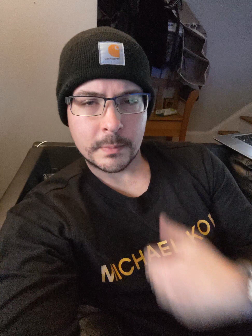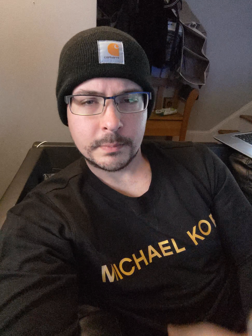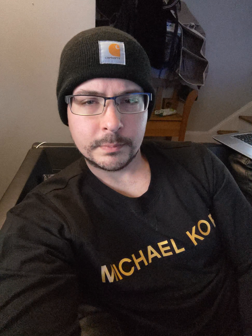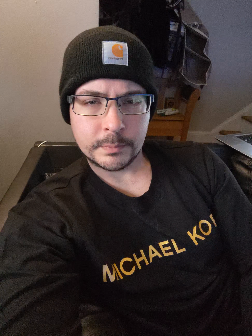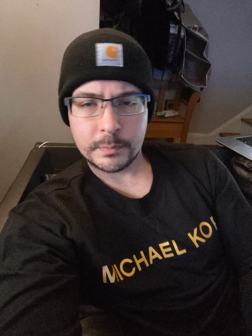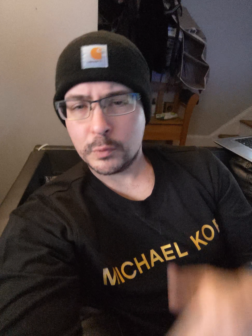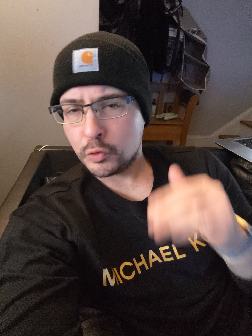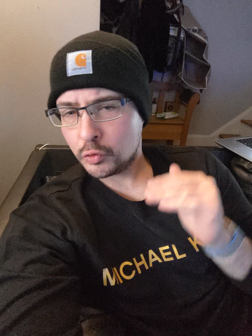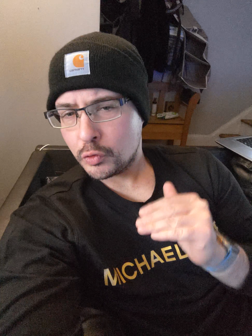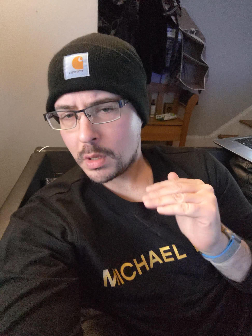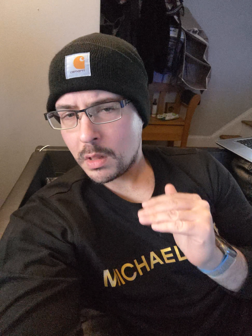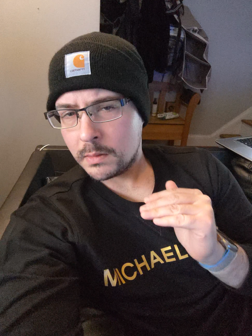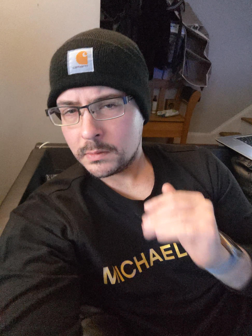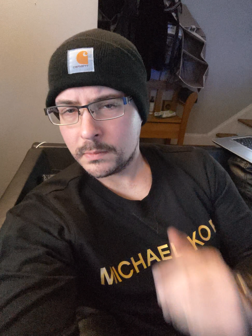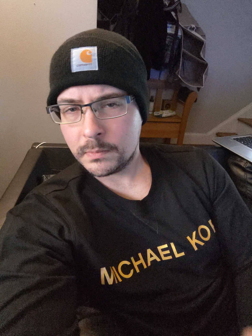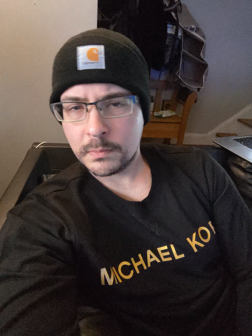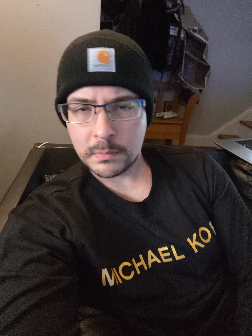child